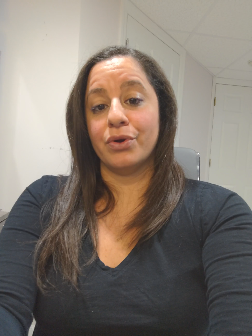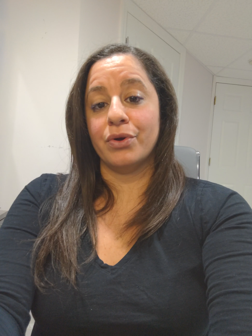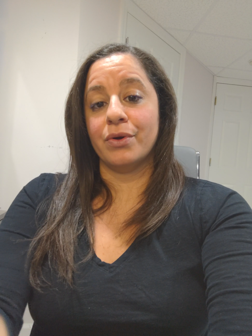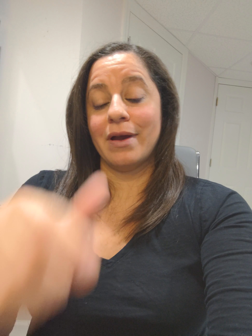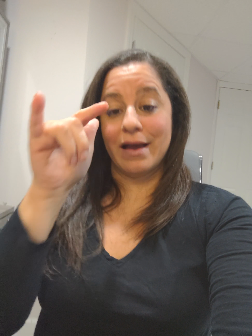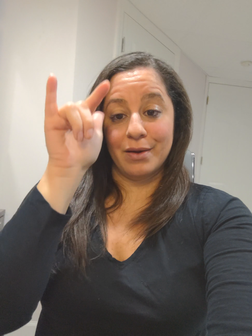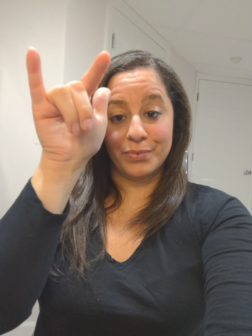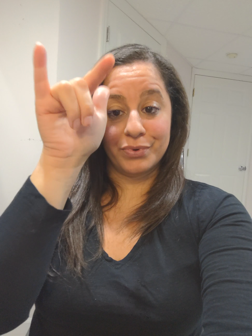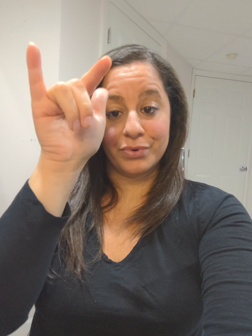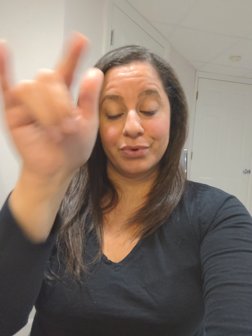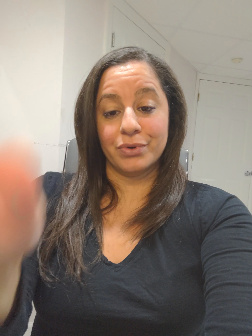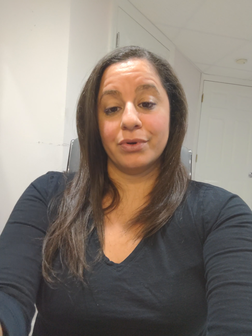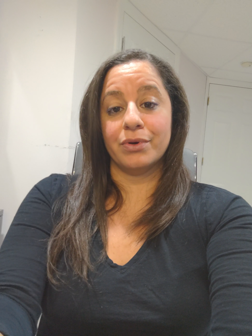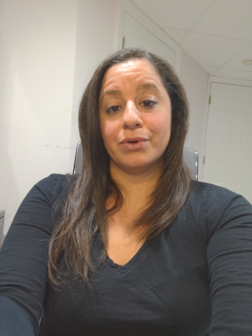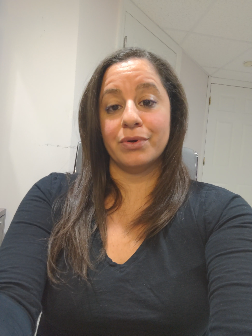airplane